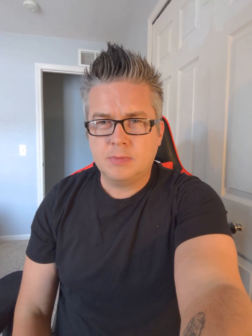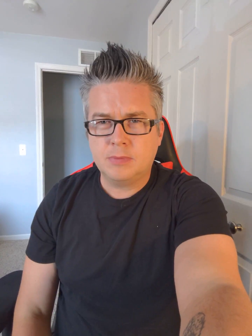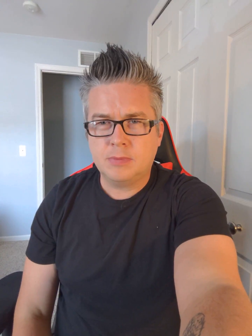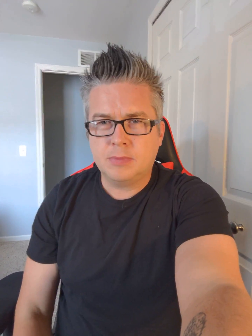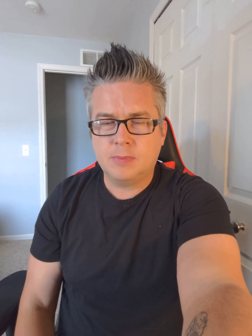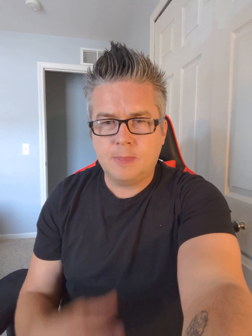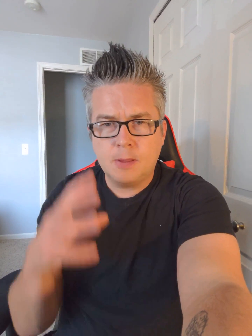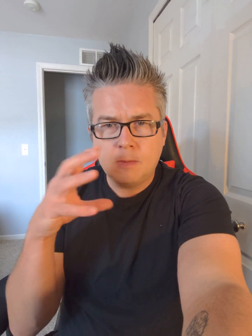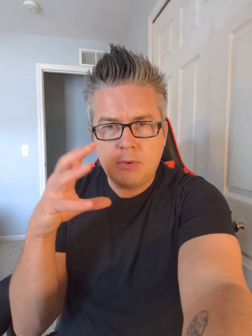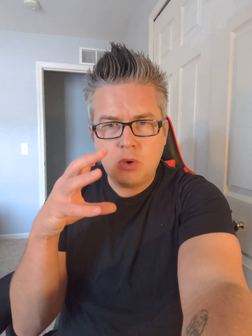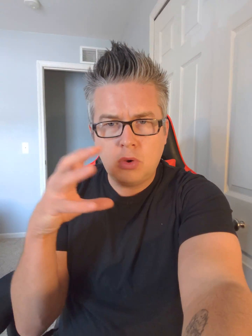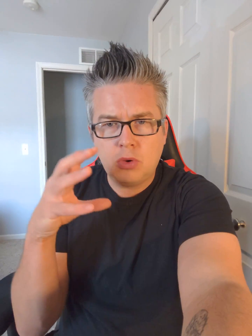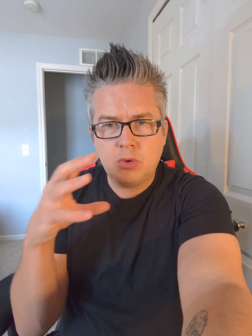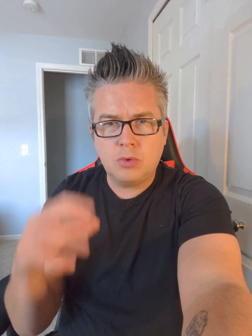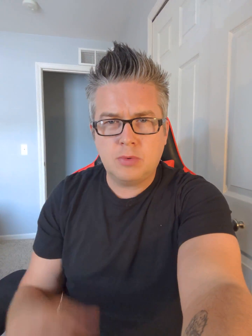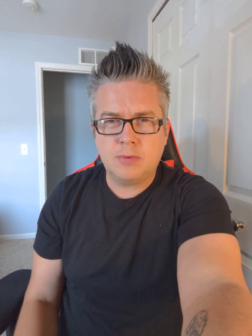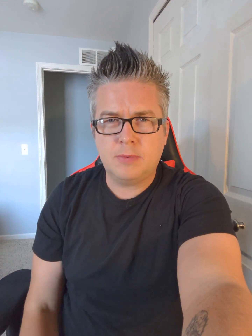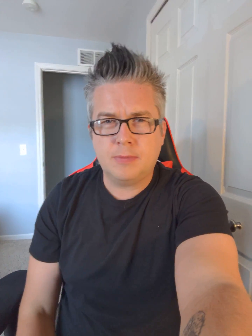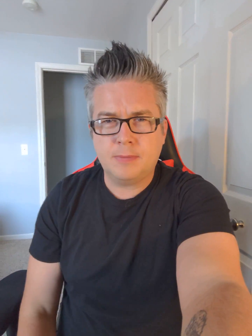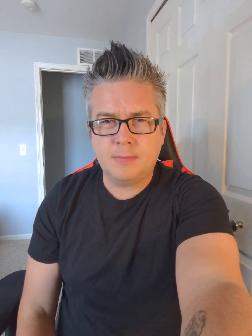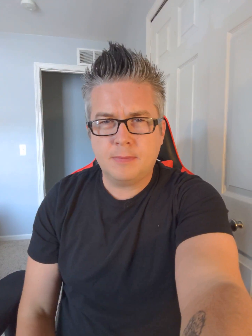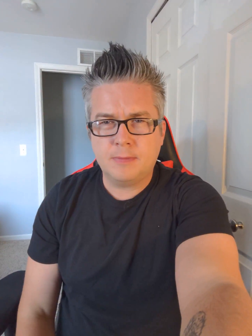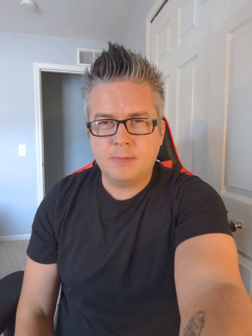ball